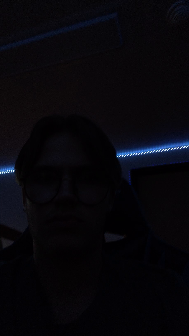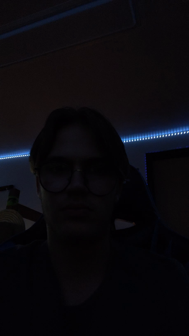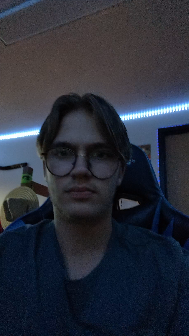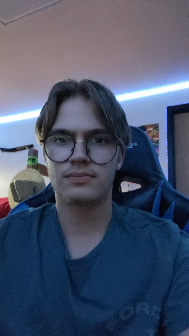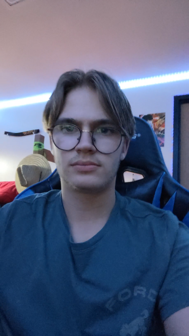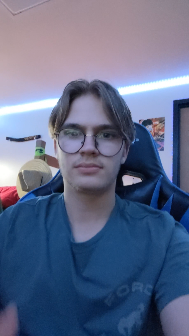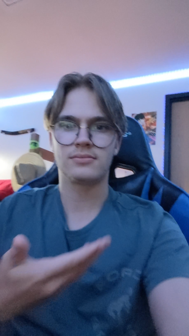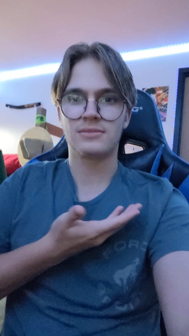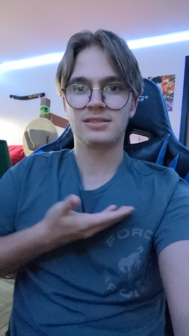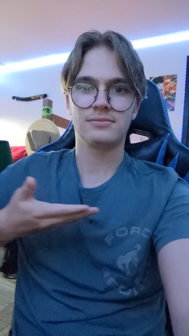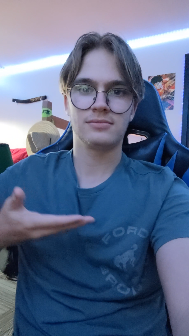baby